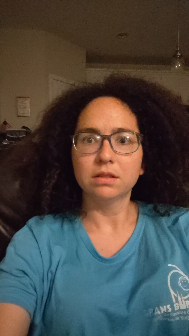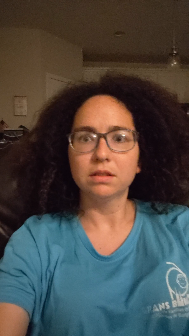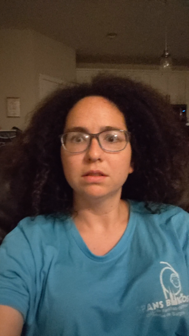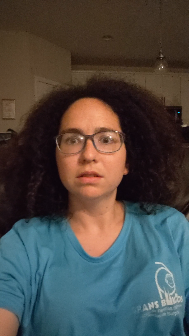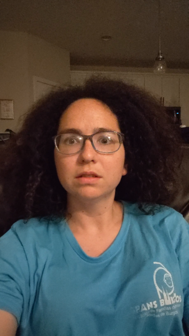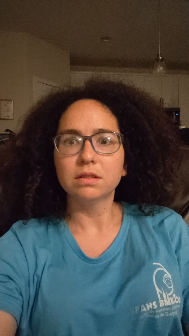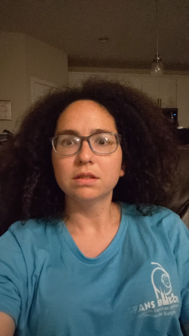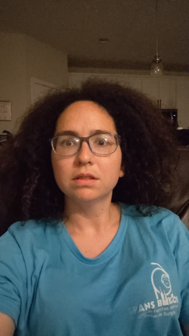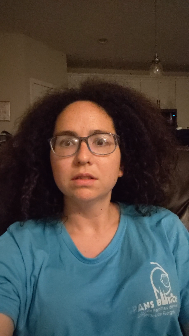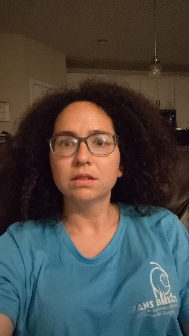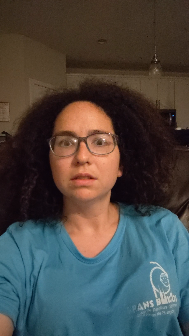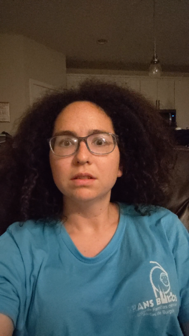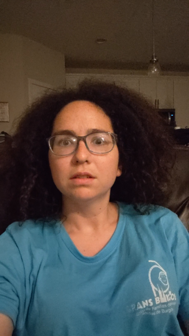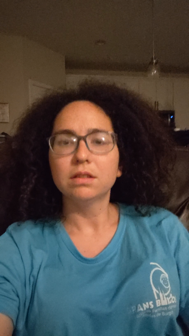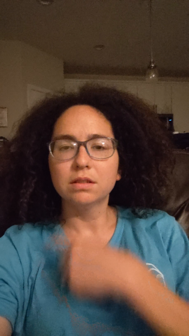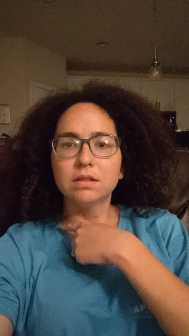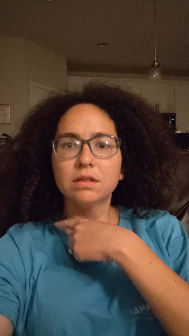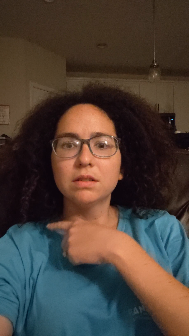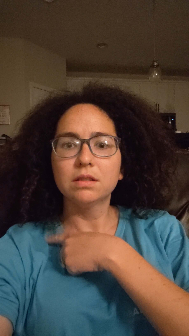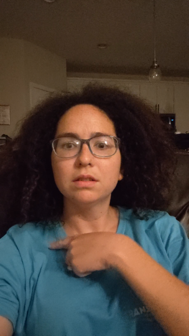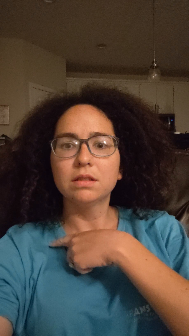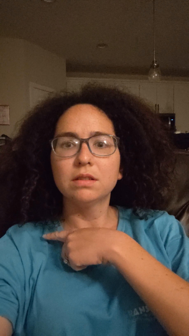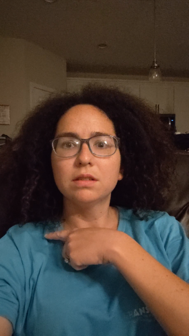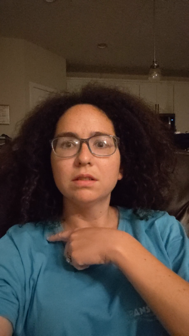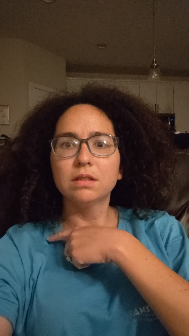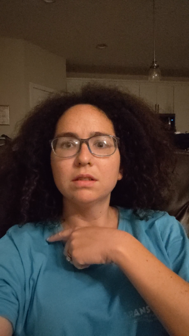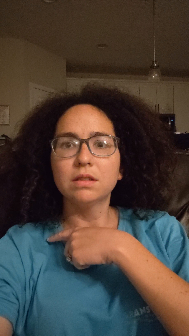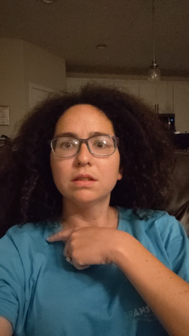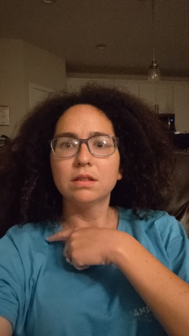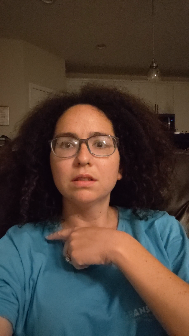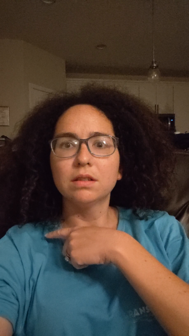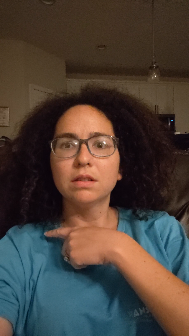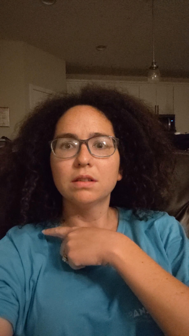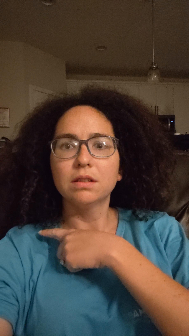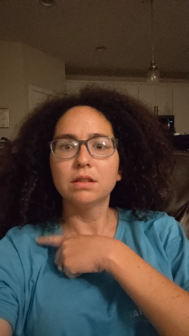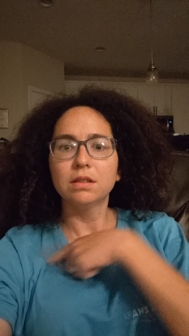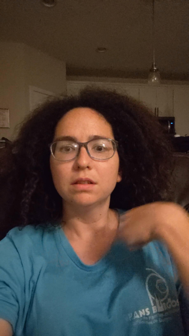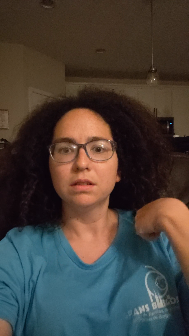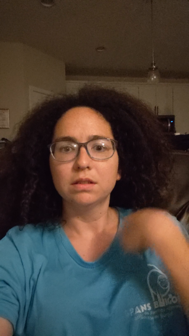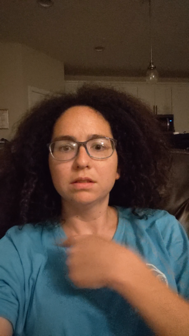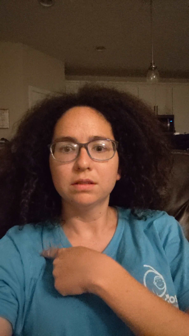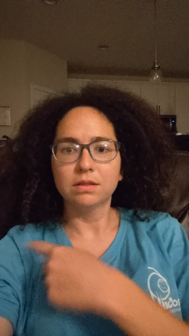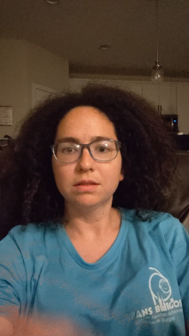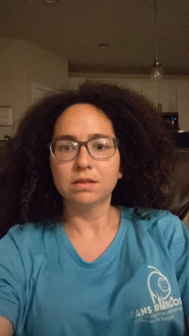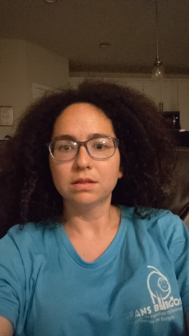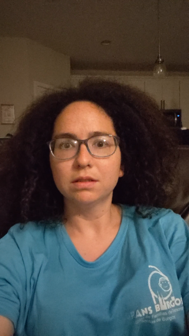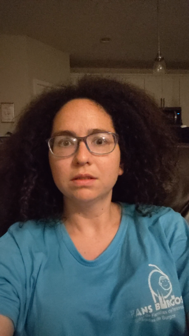bib